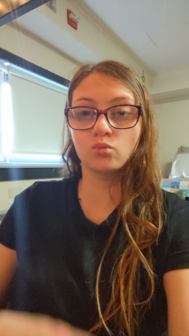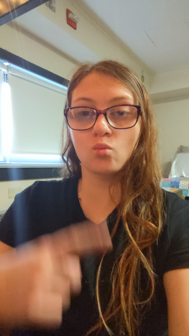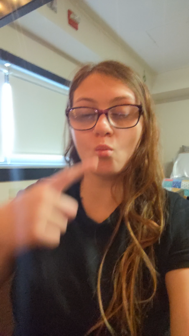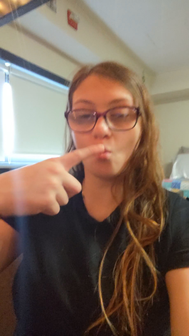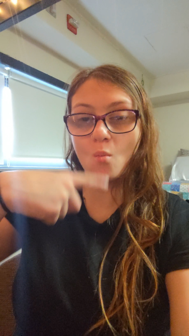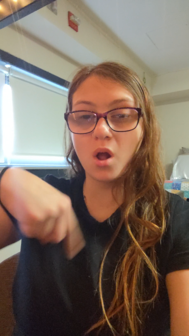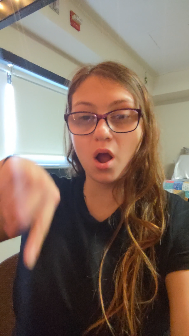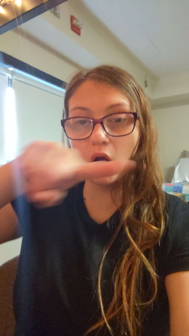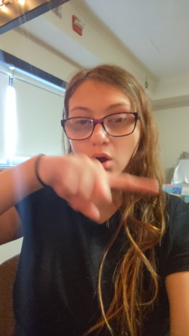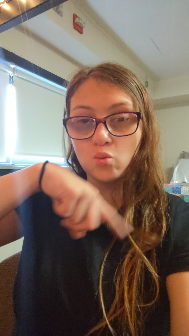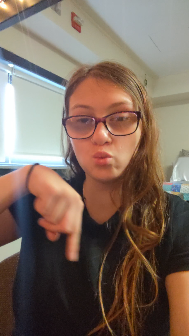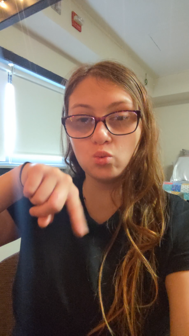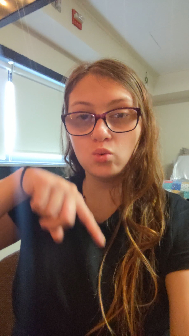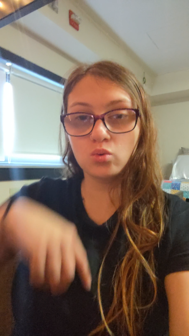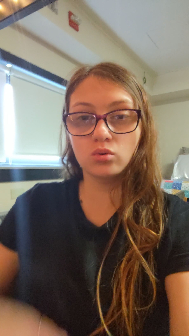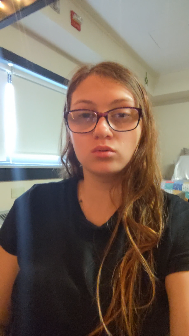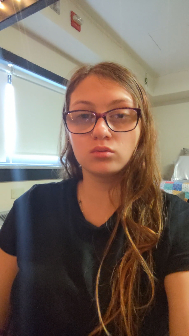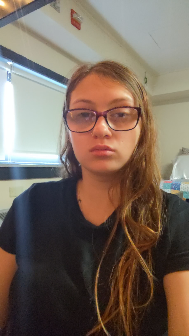around